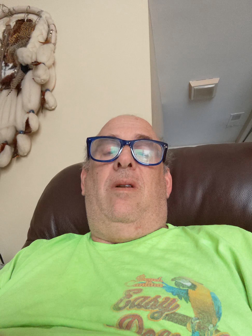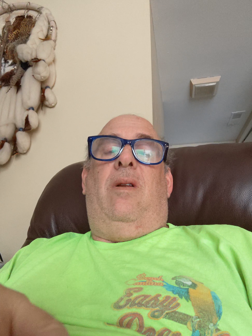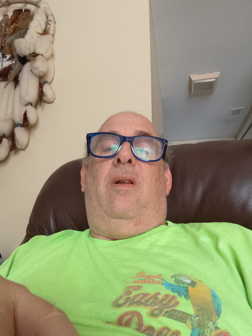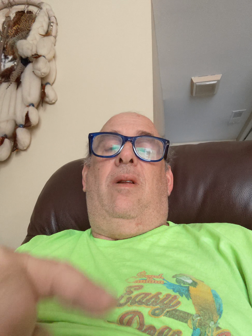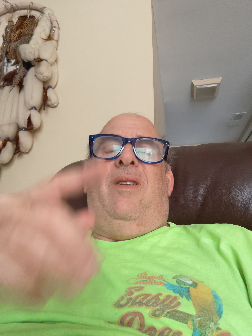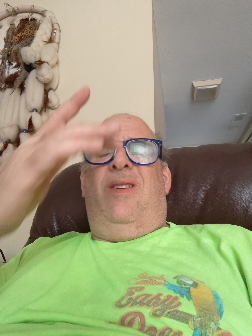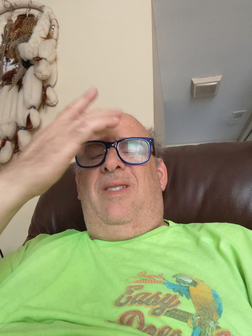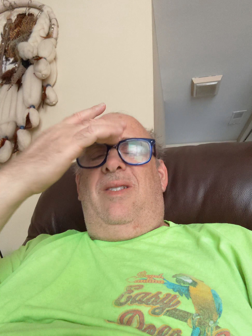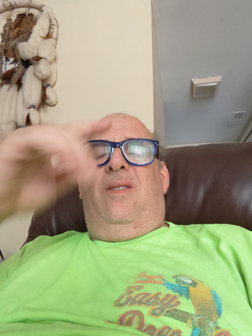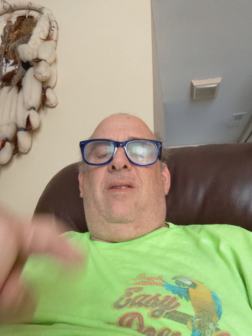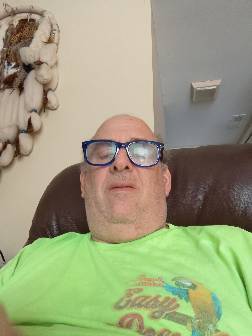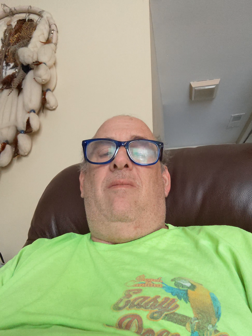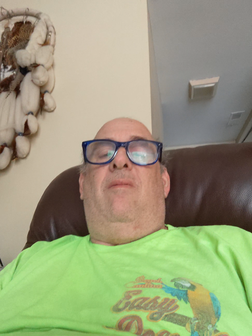sick